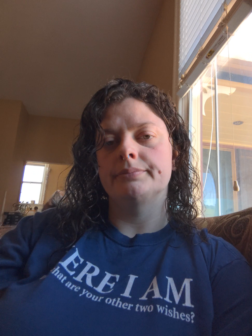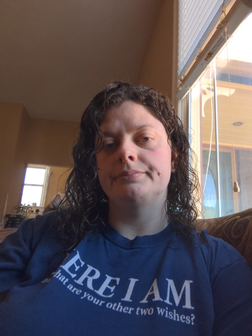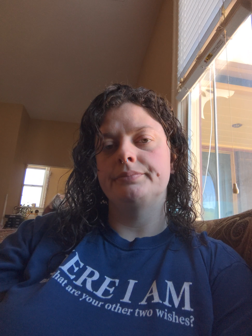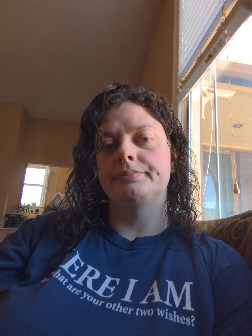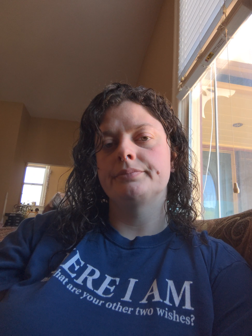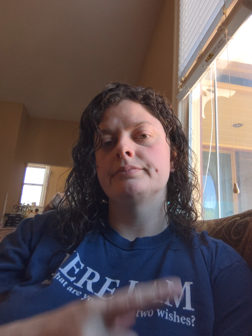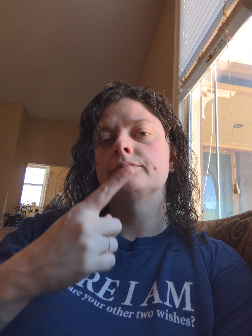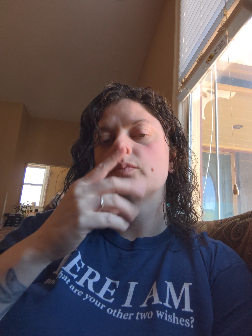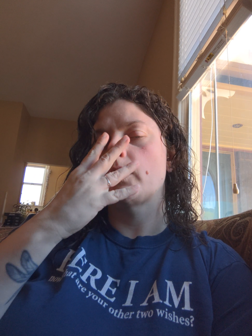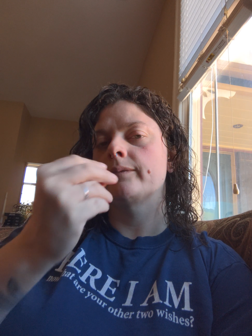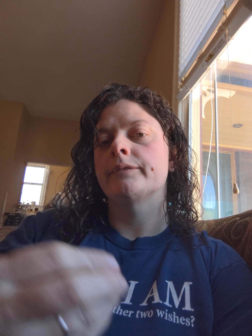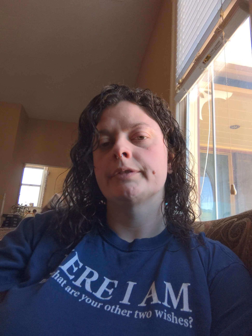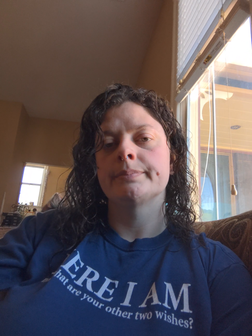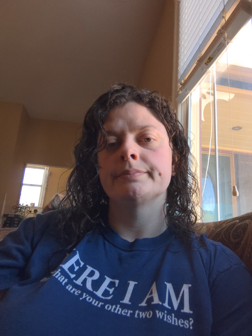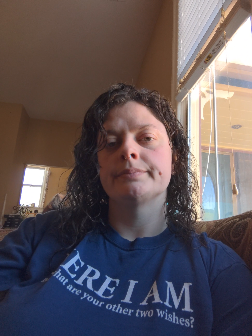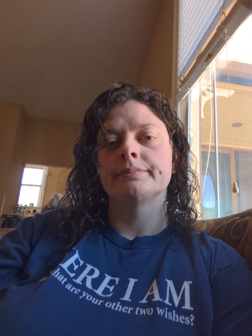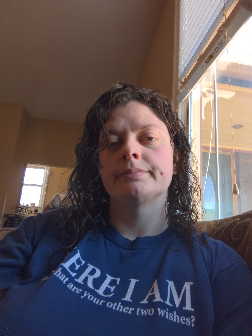wolf